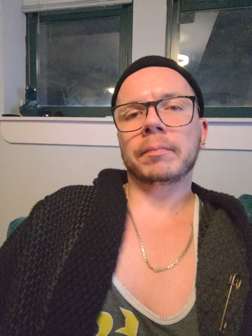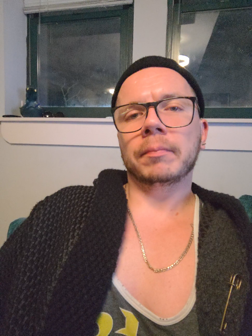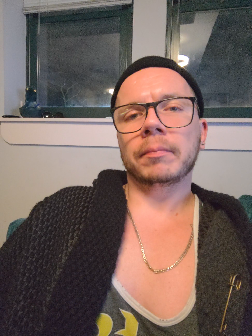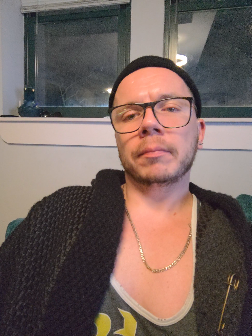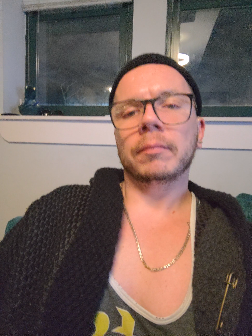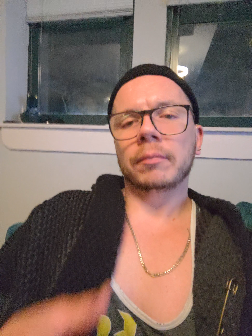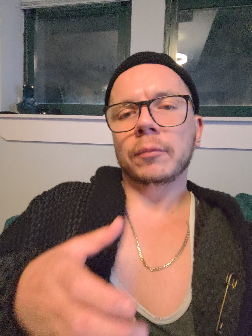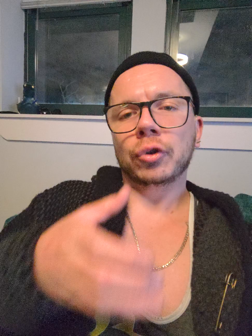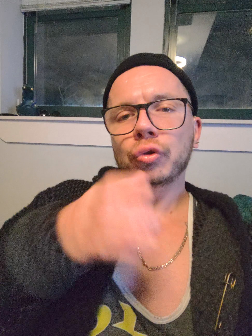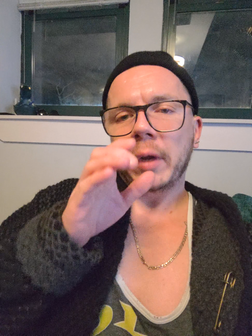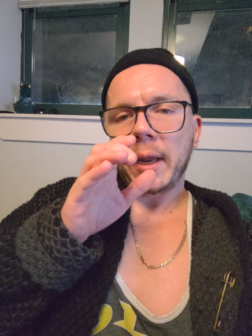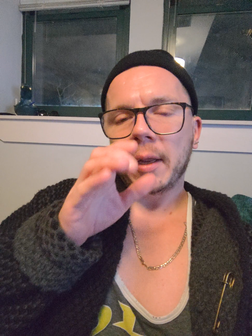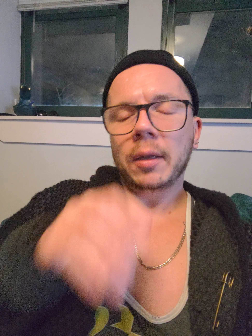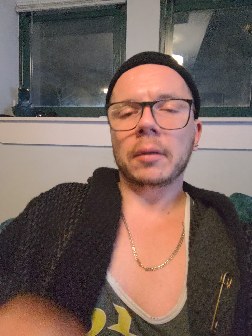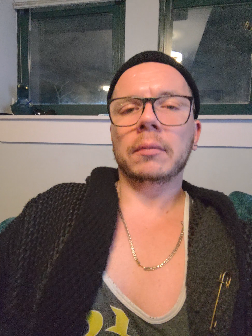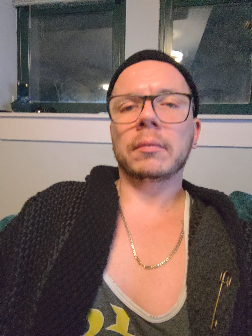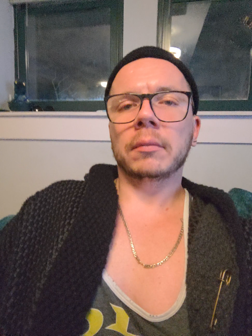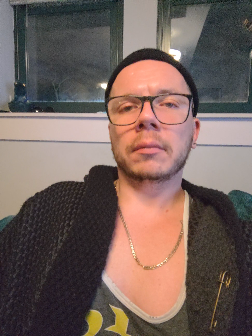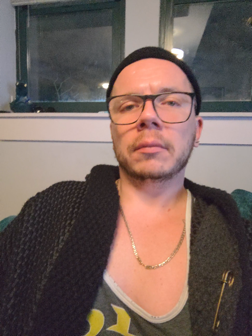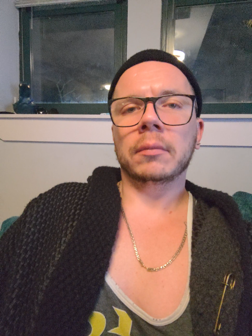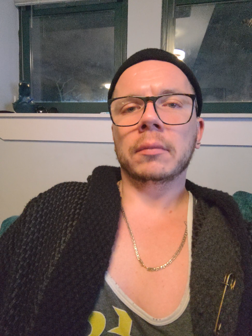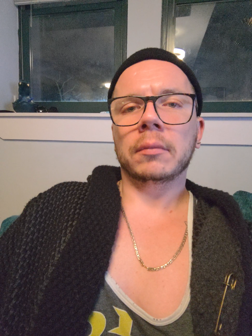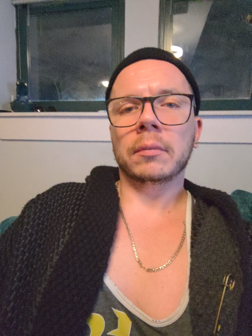drink